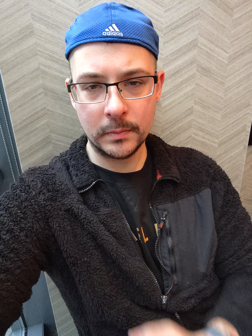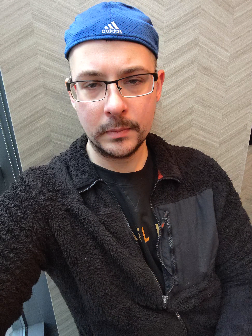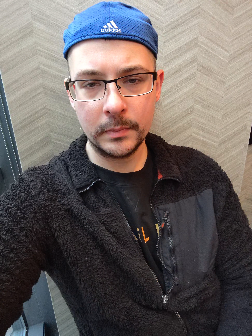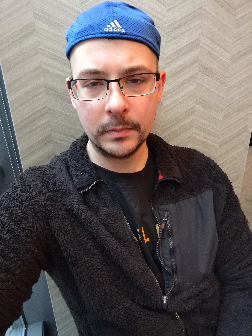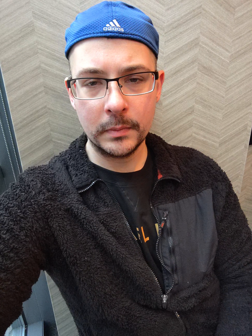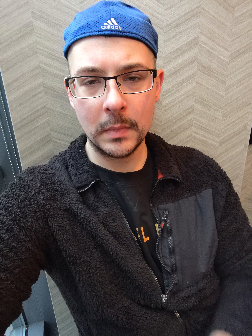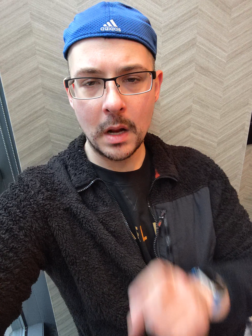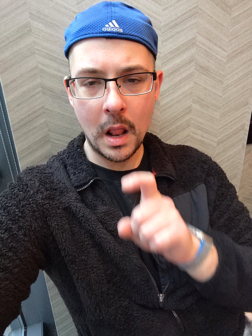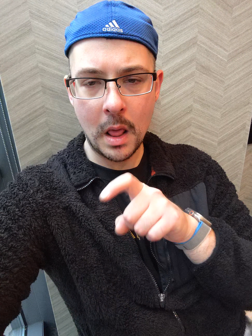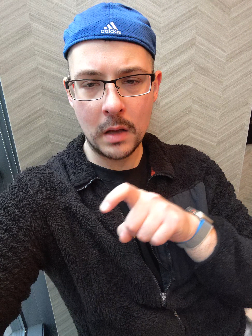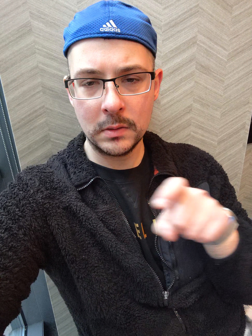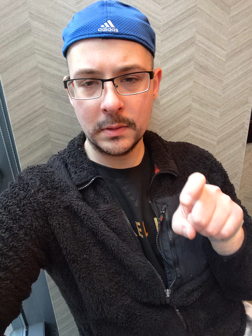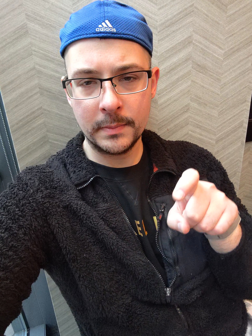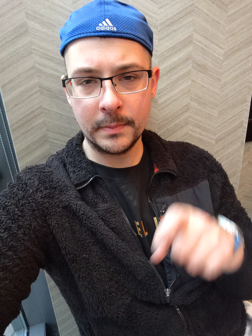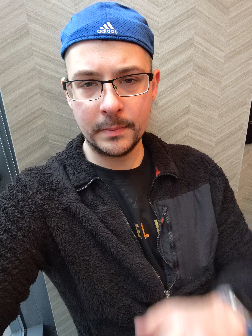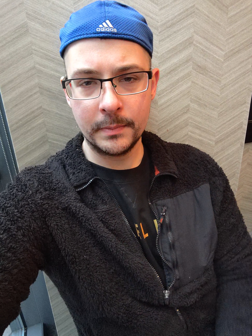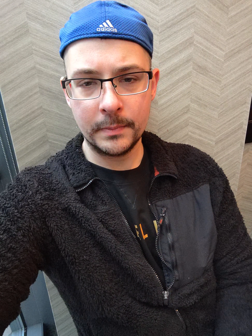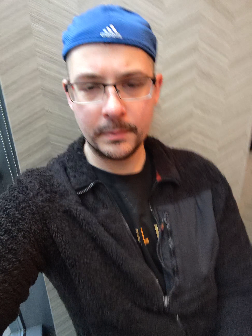closet